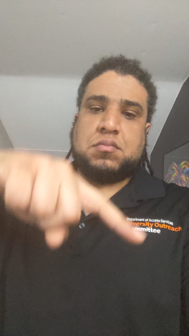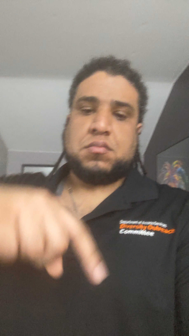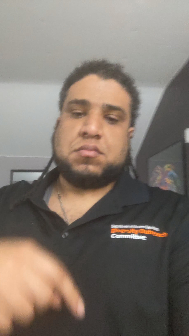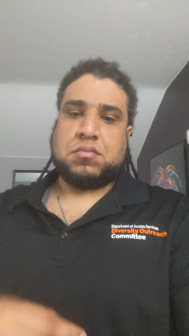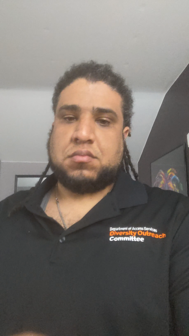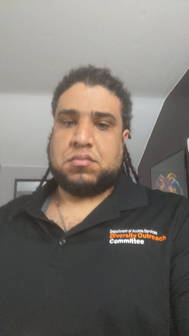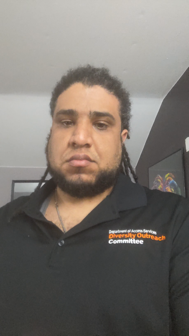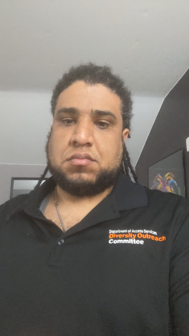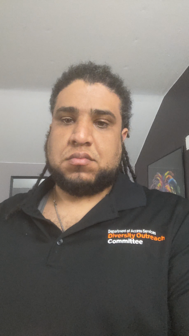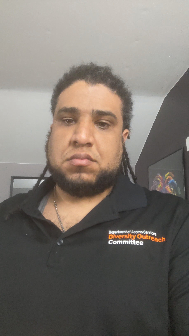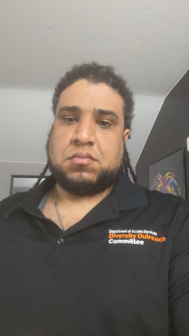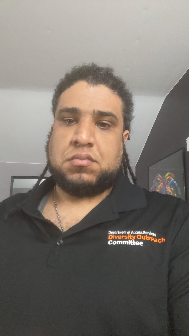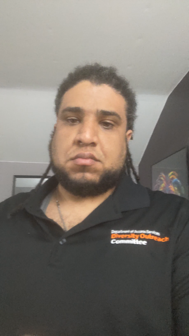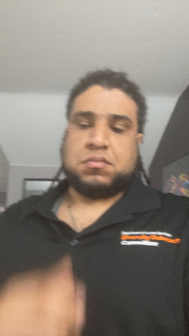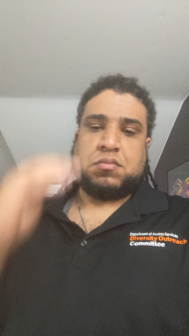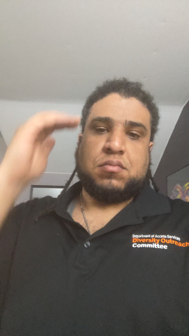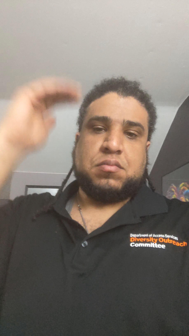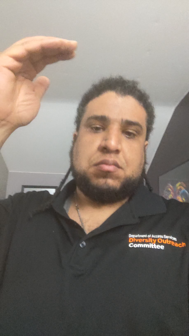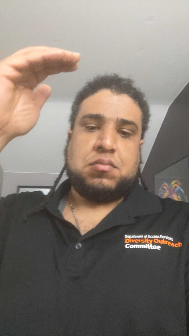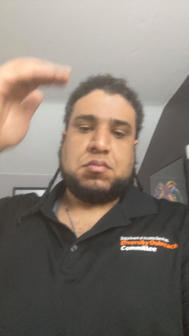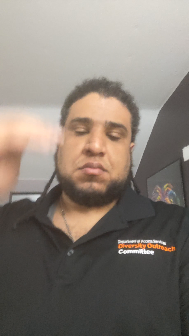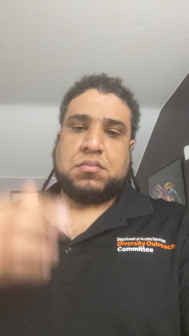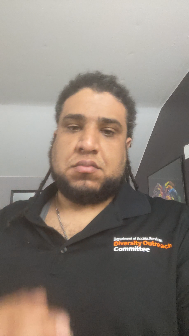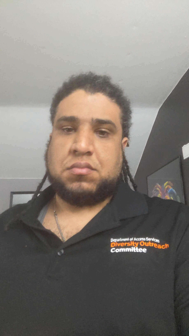big